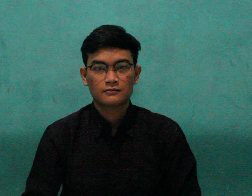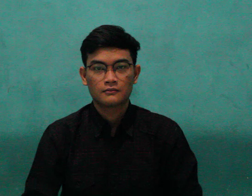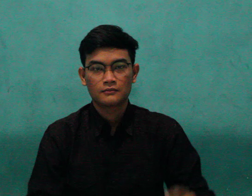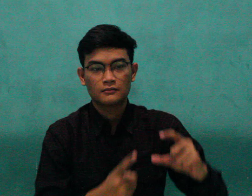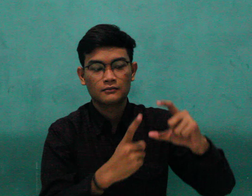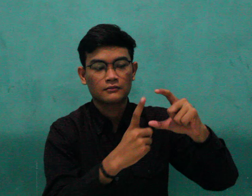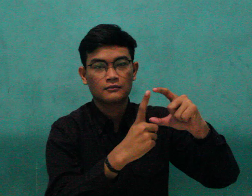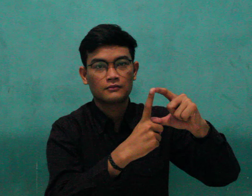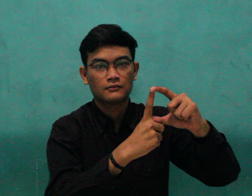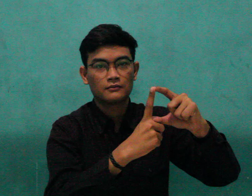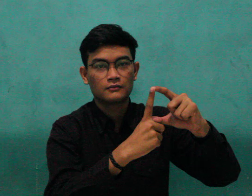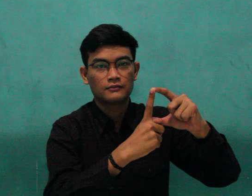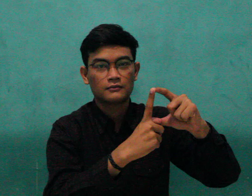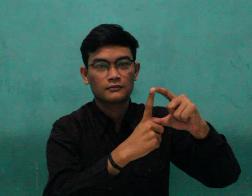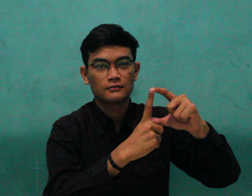D